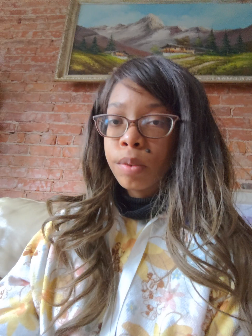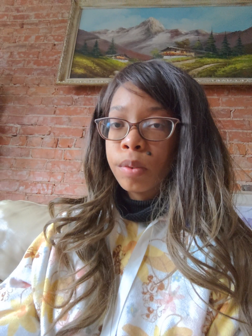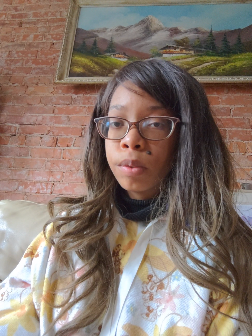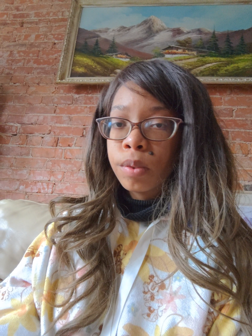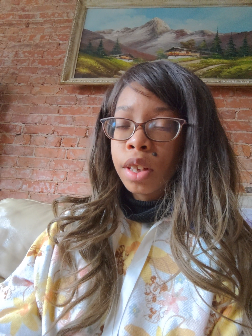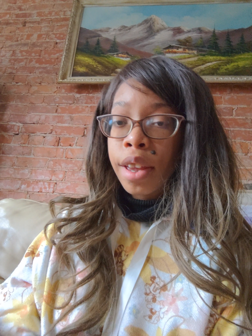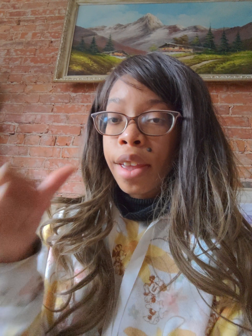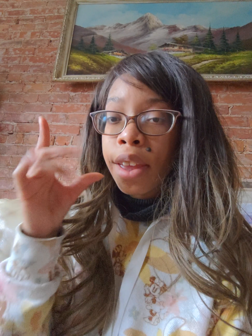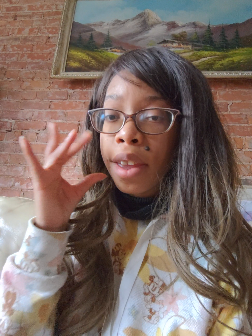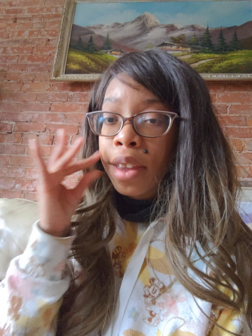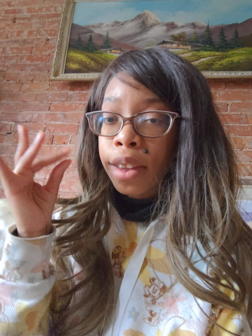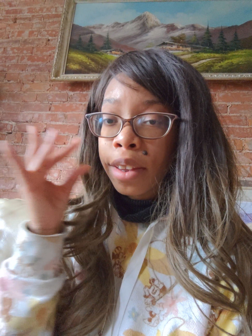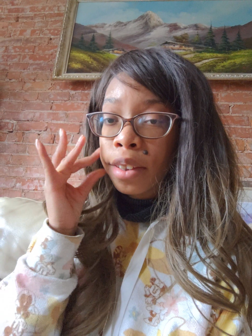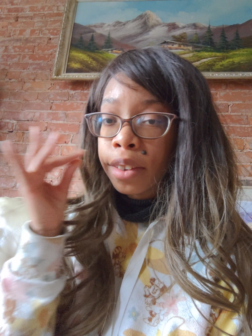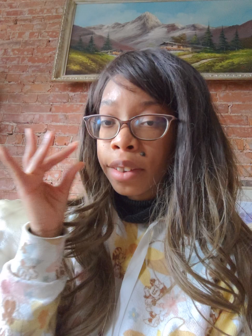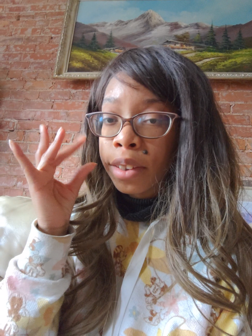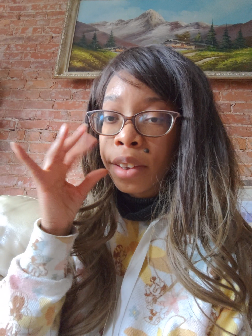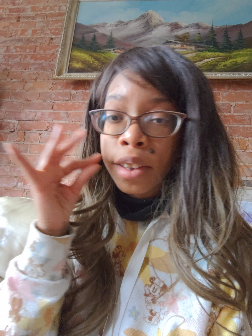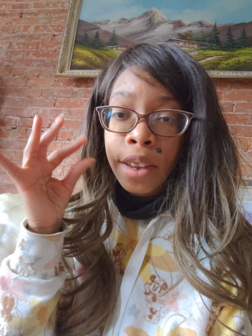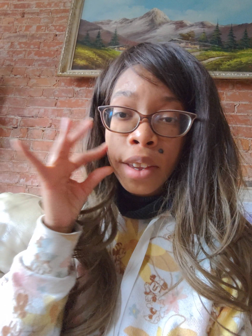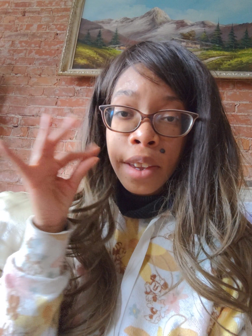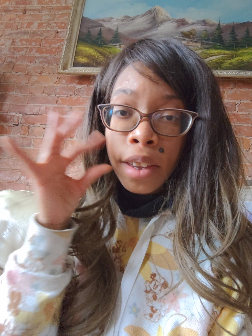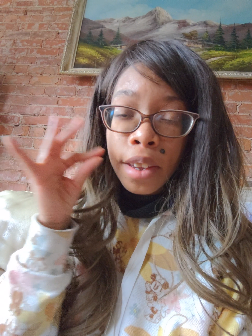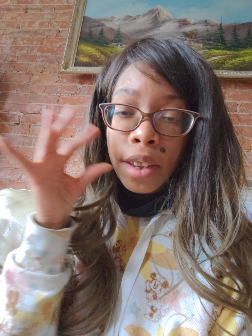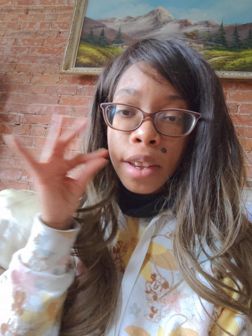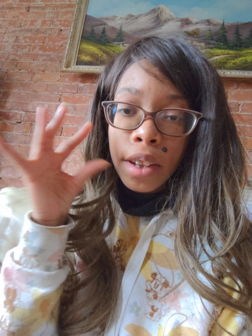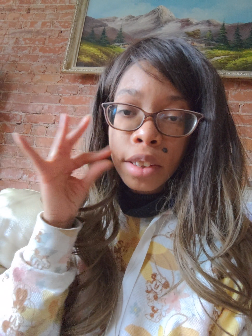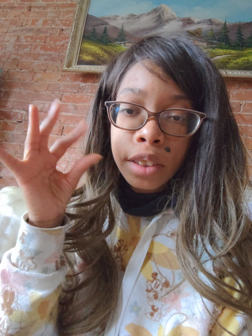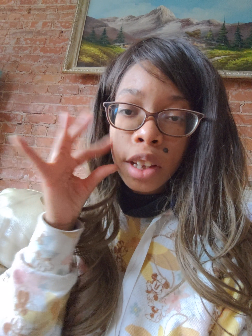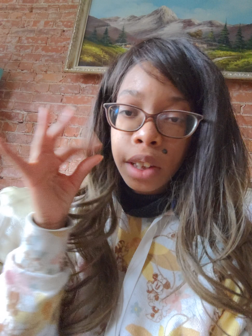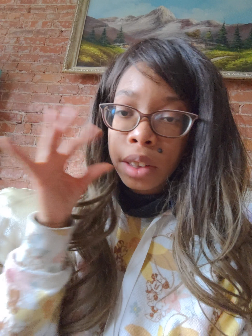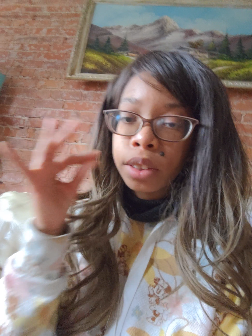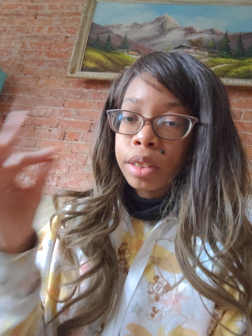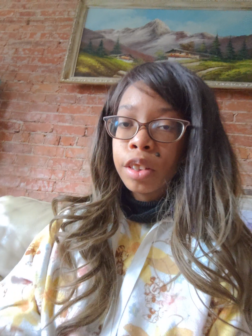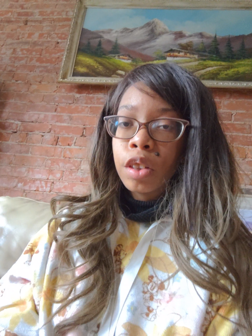cat